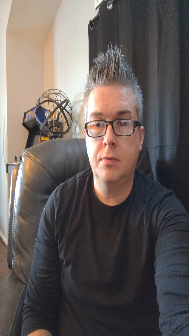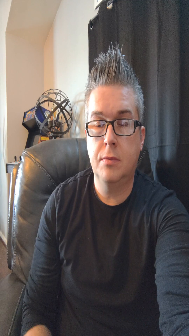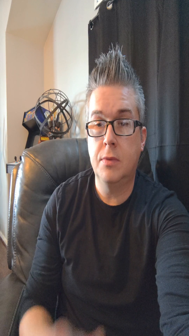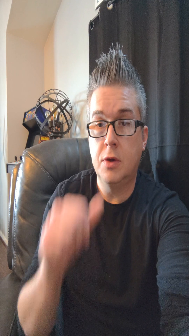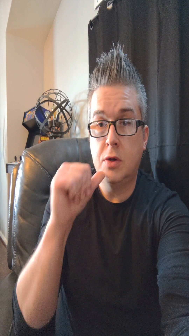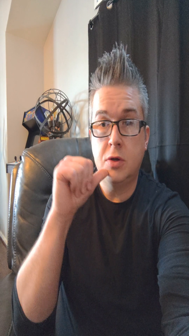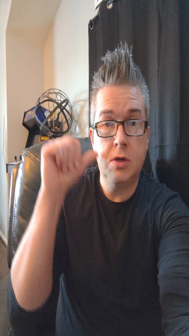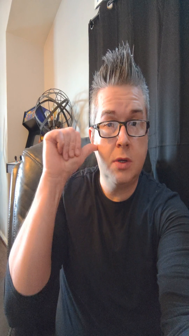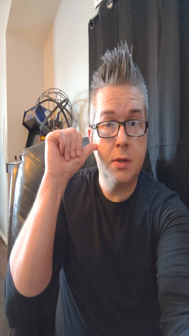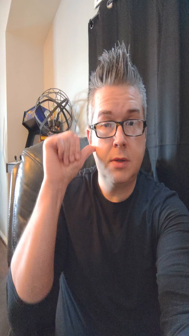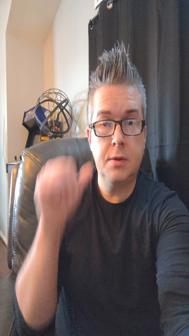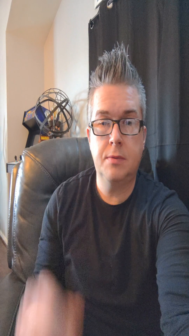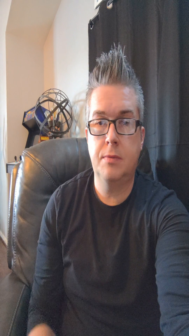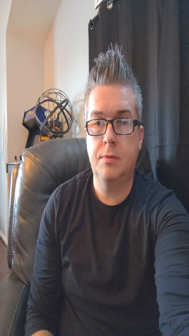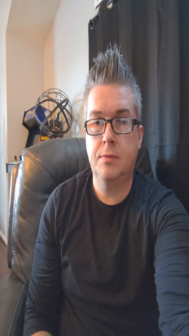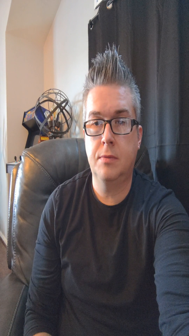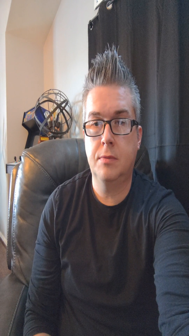yesterday